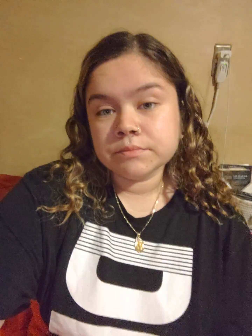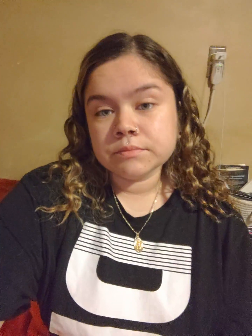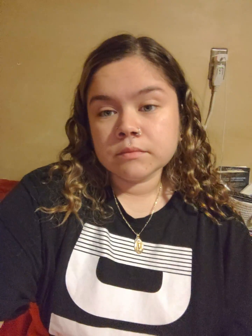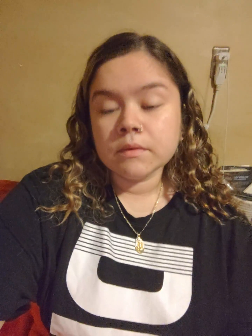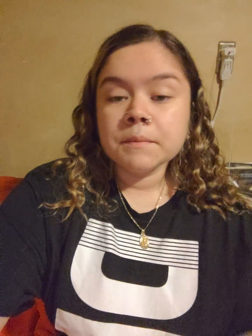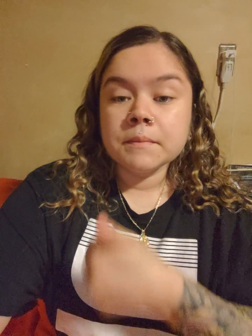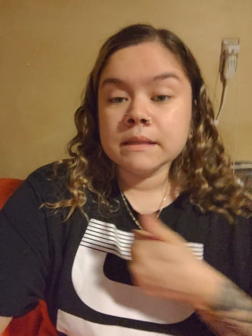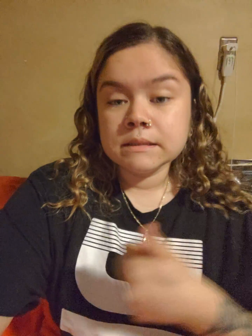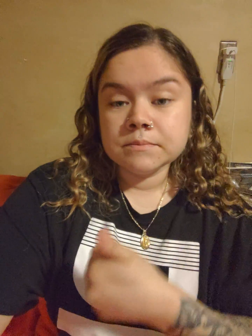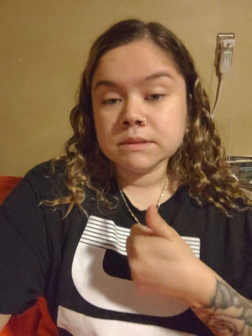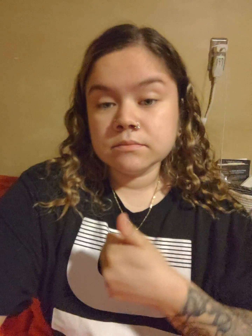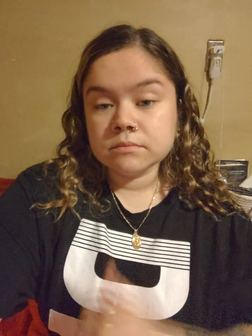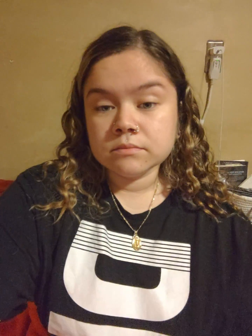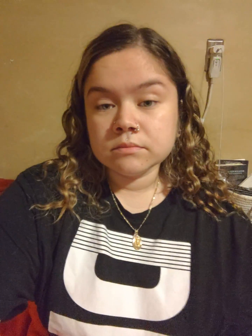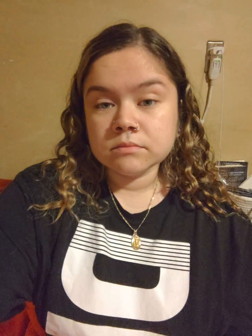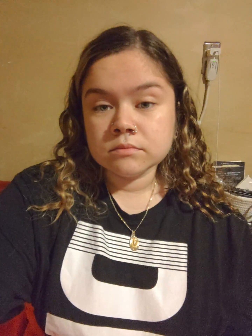basement